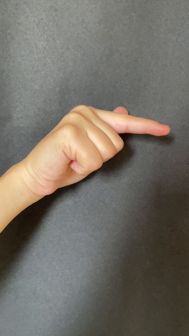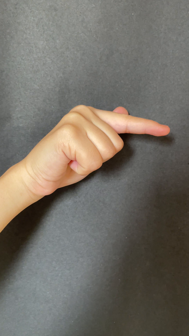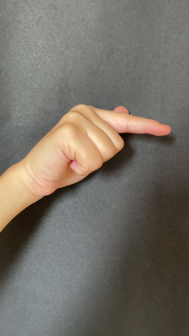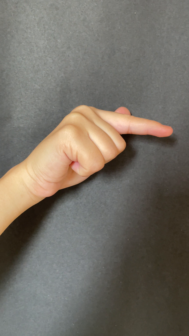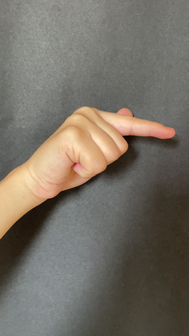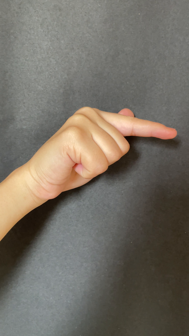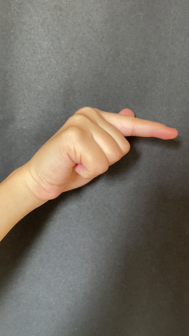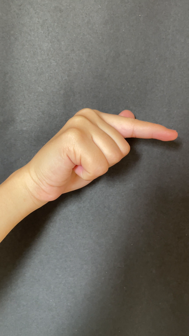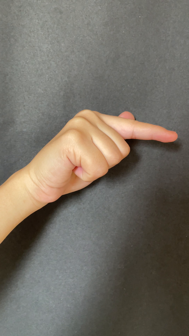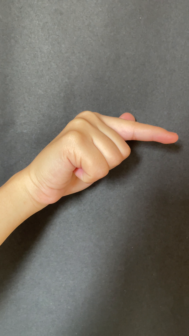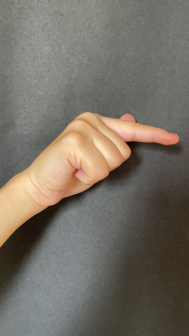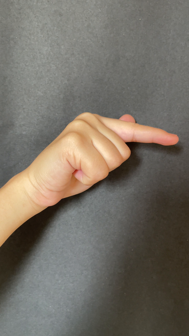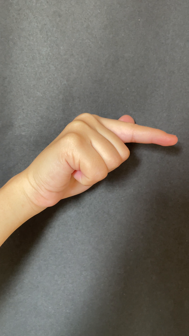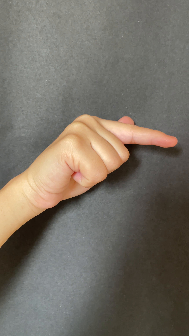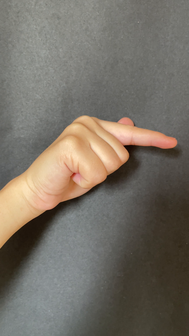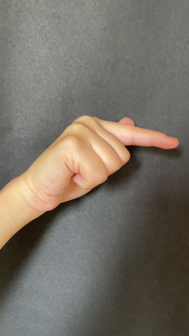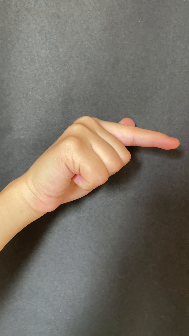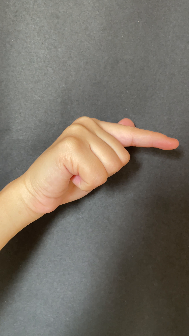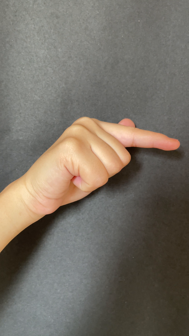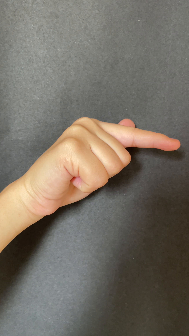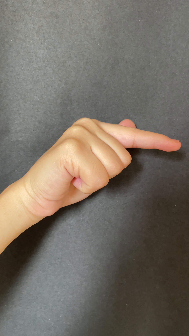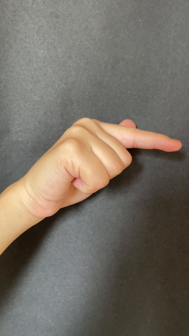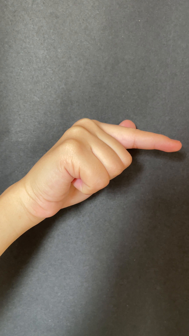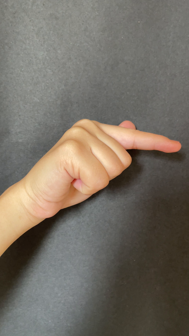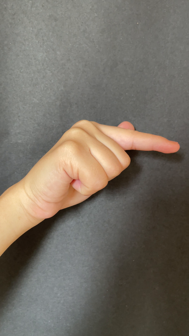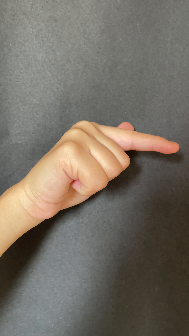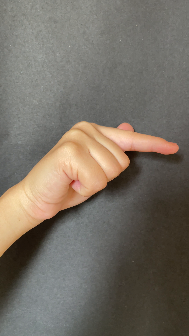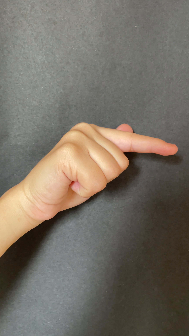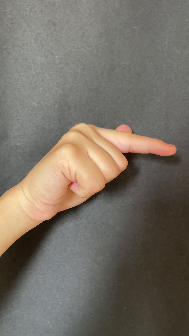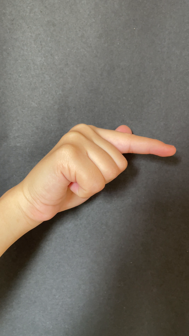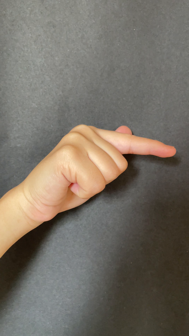क